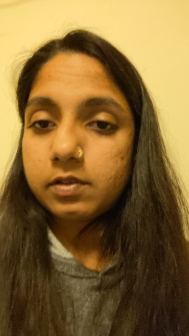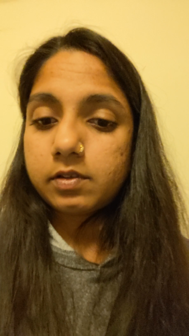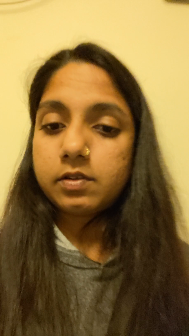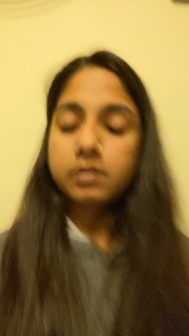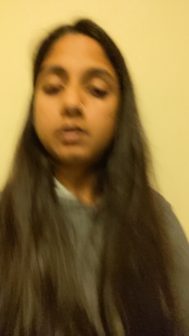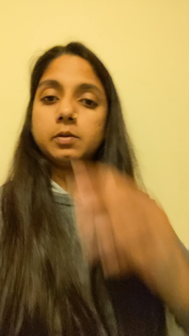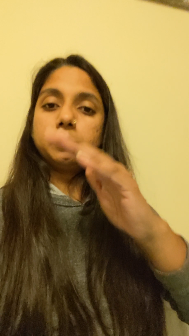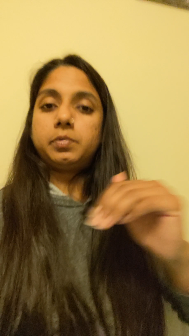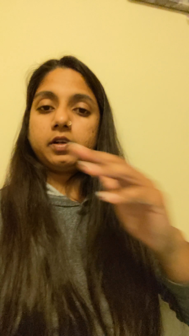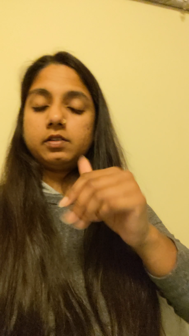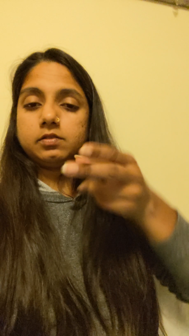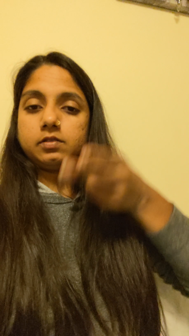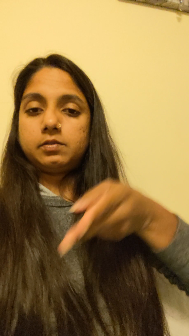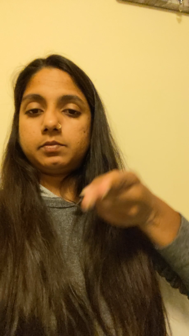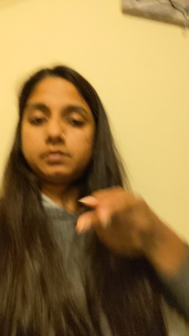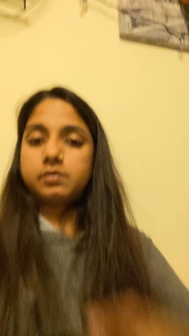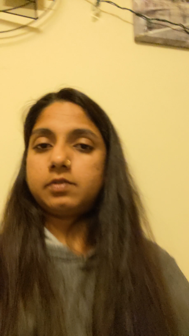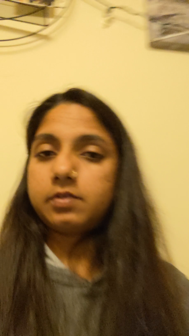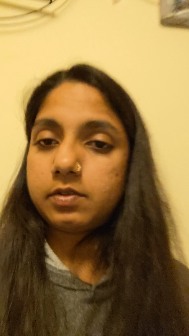pet's name